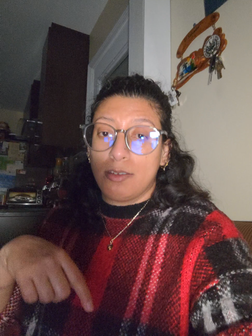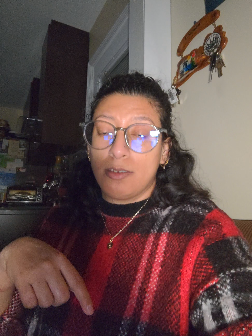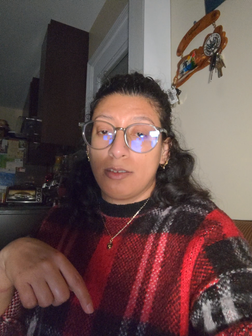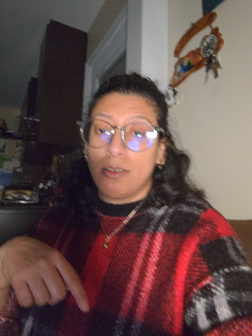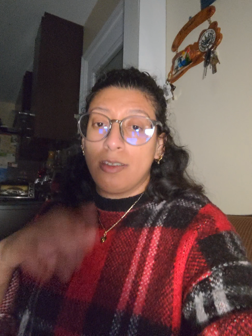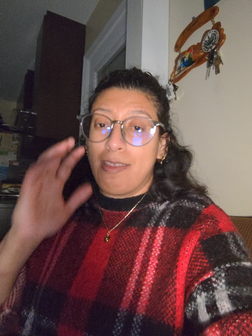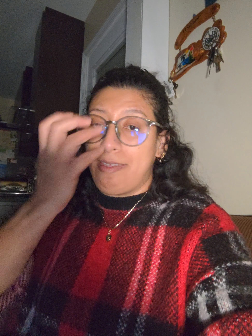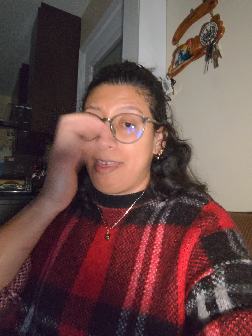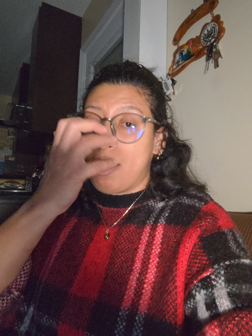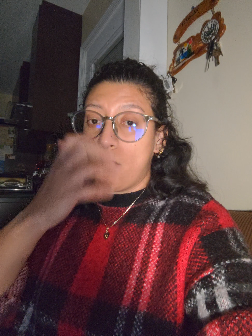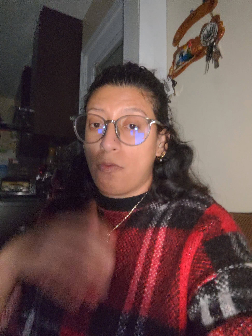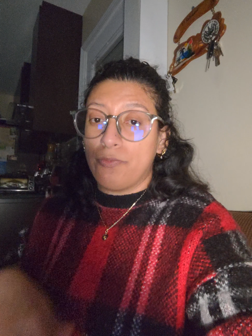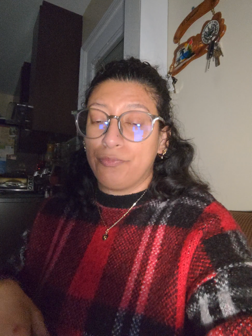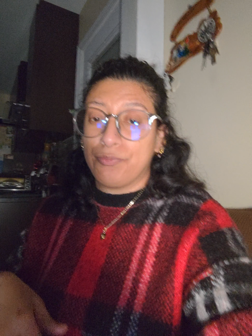clown